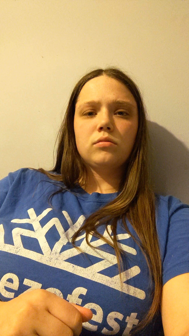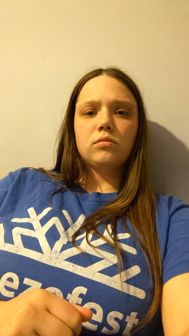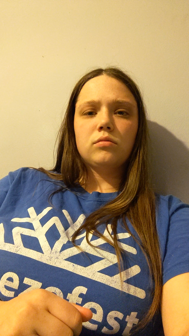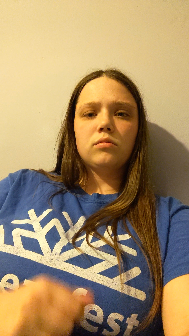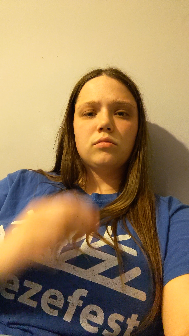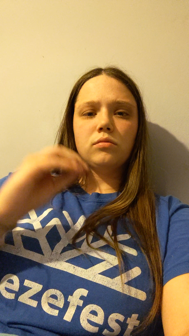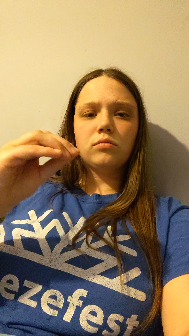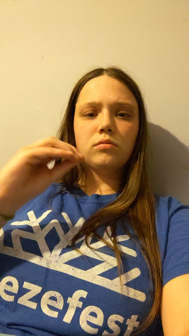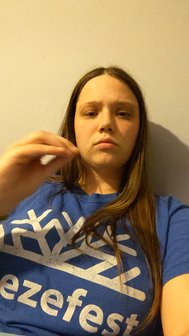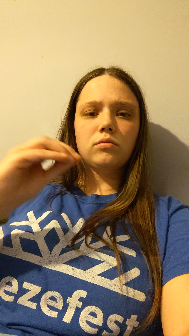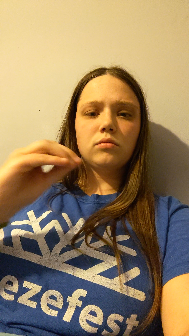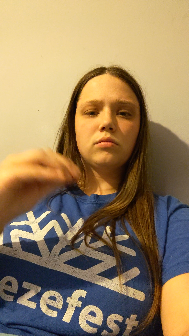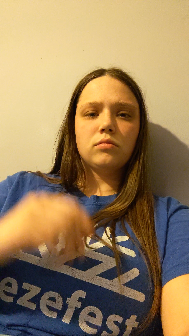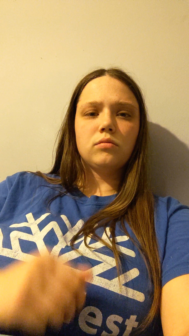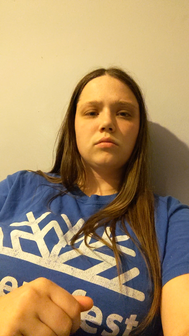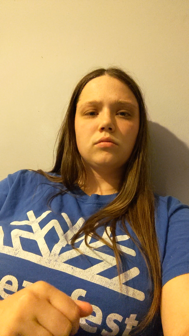fix